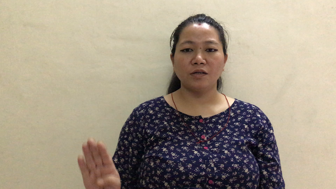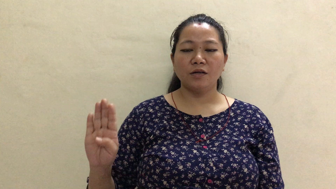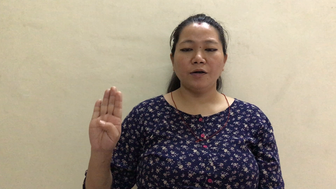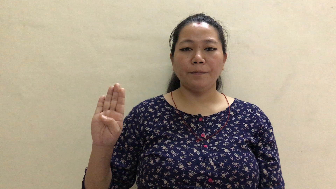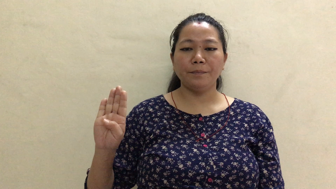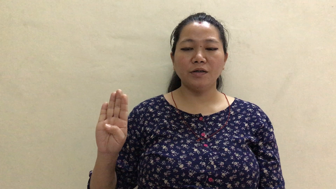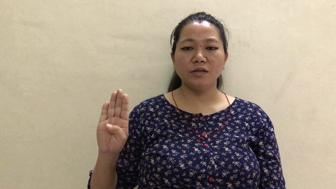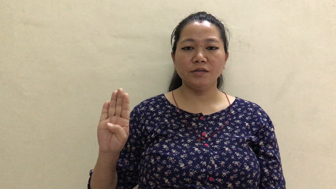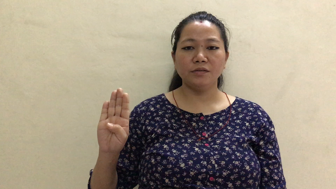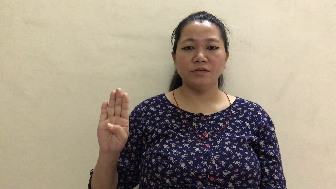ब